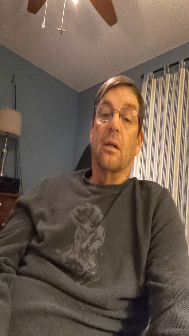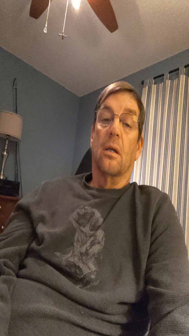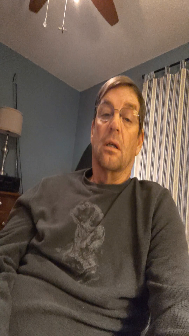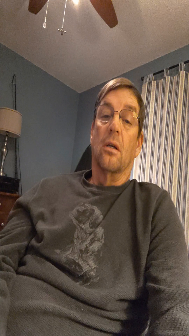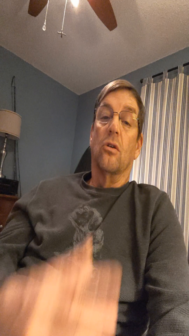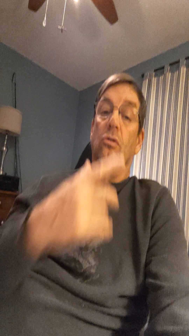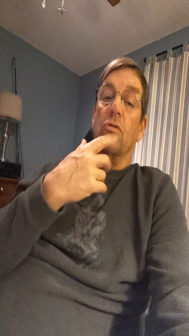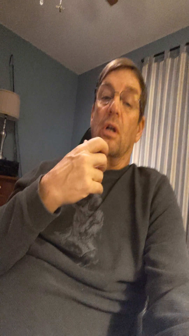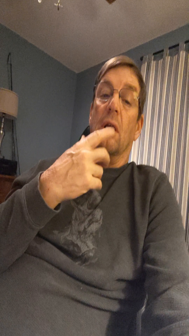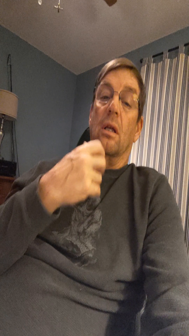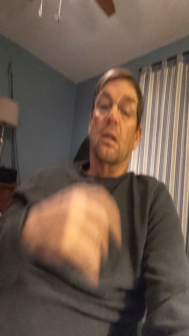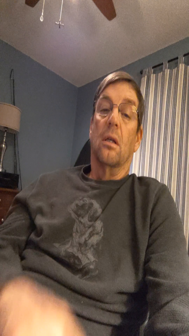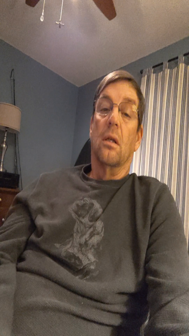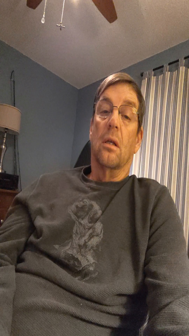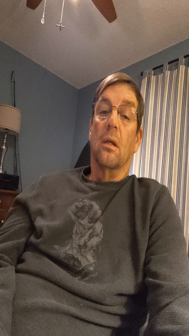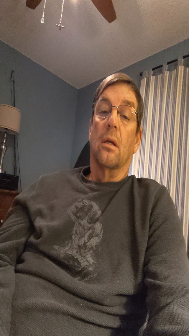red